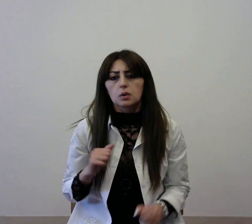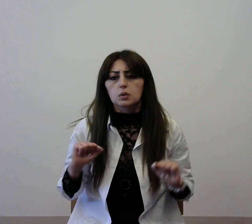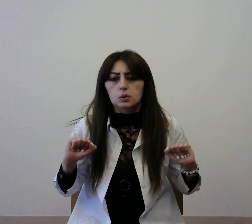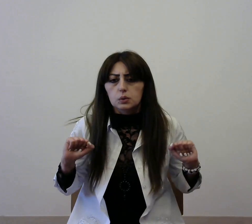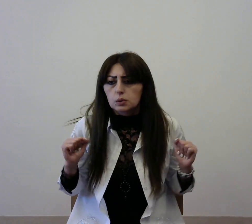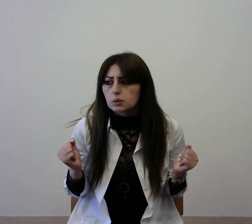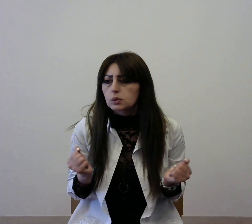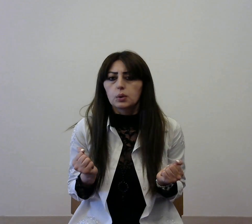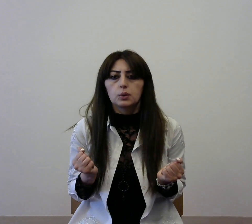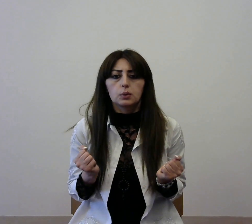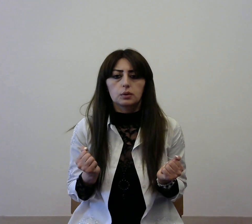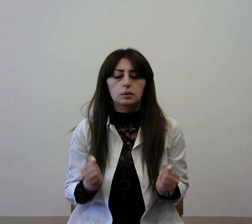soyuq